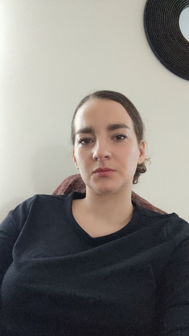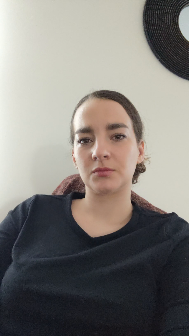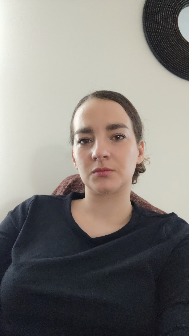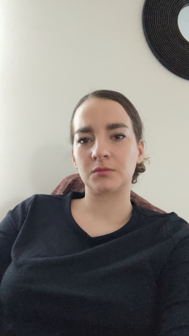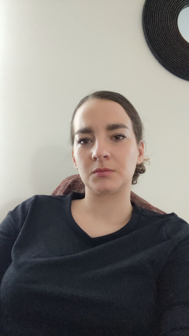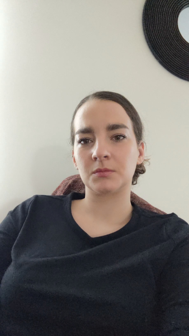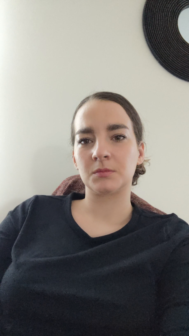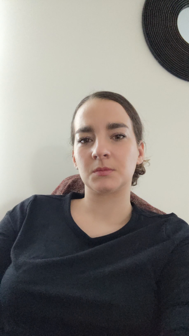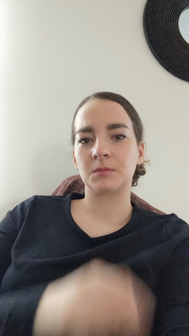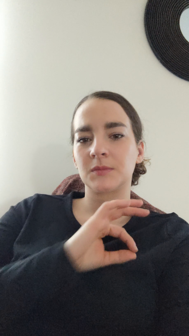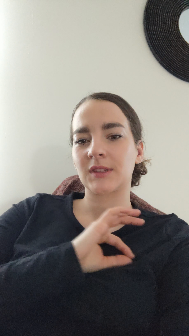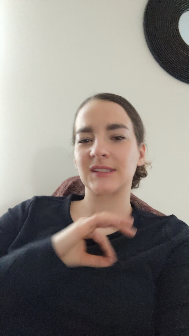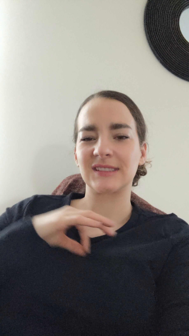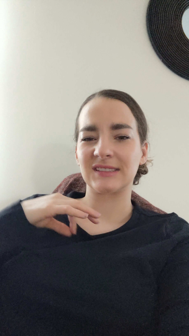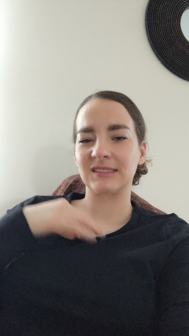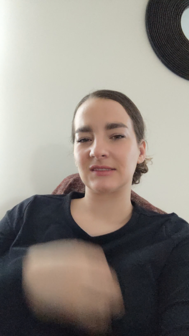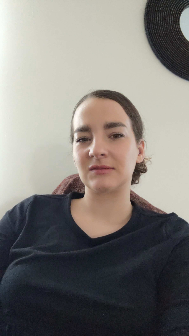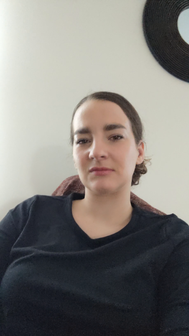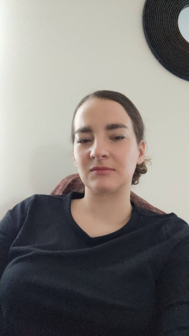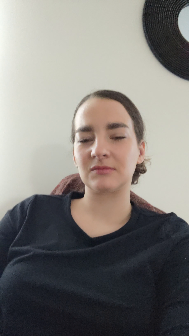beads